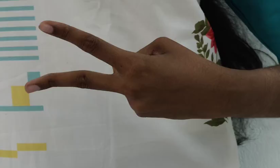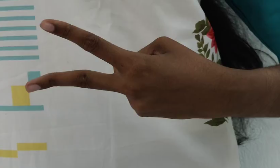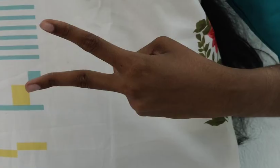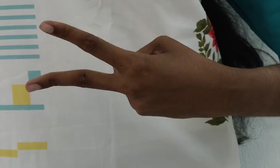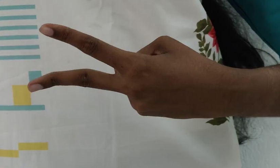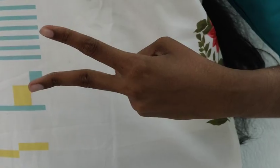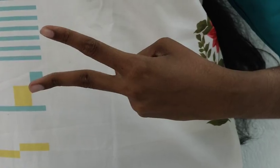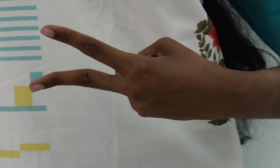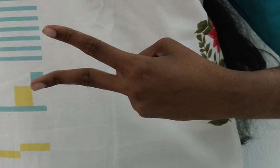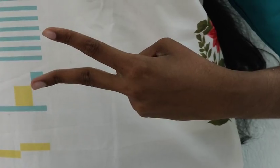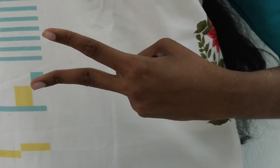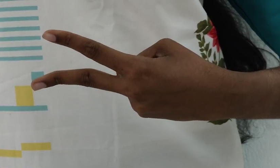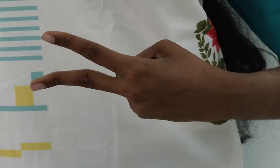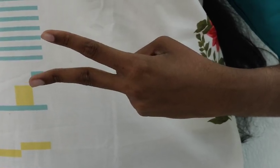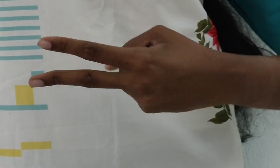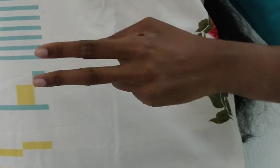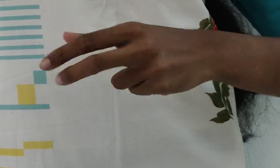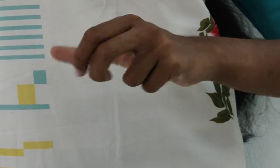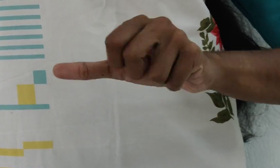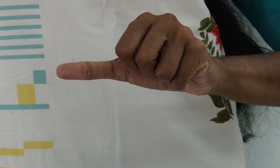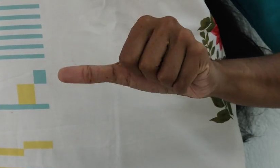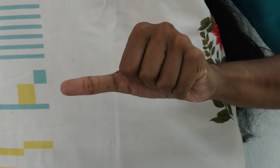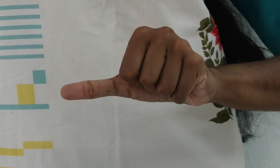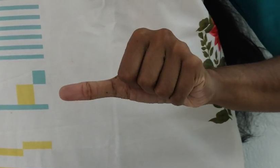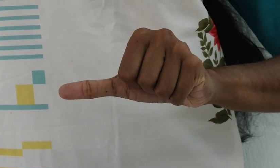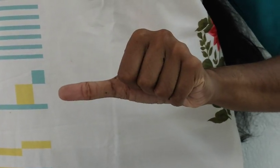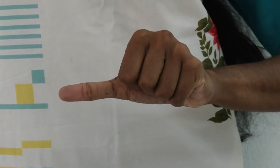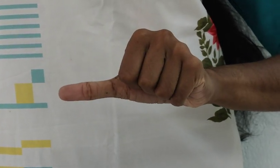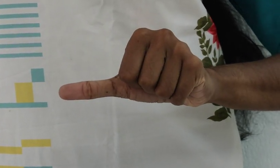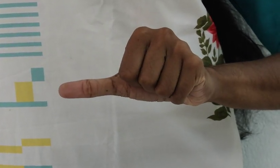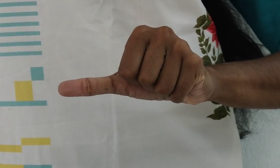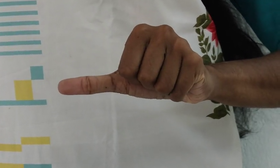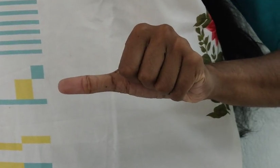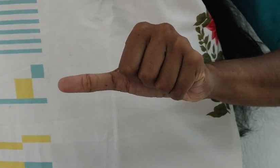ഐ